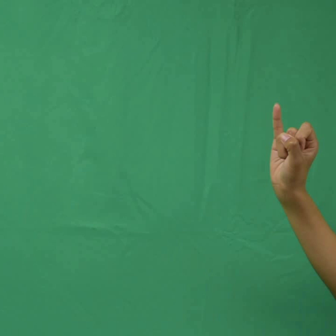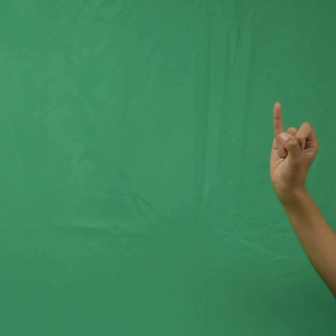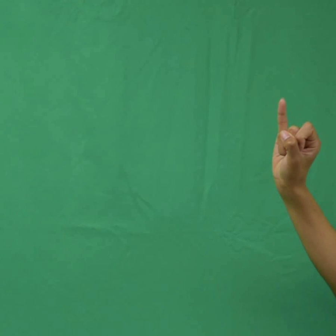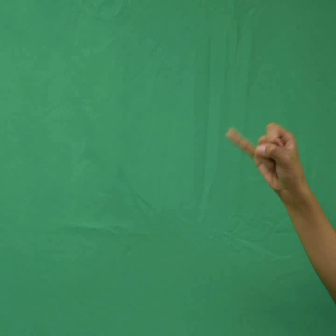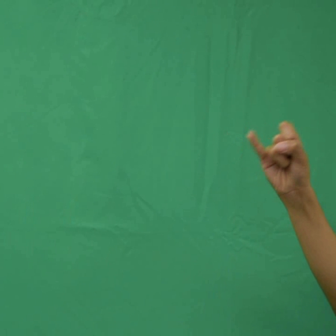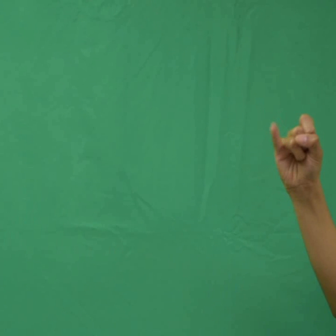J